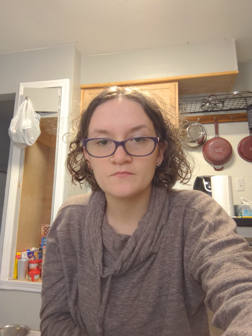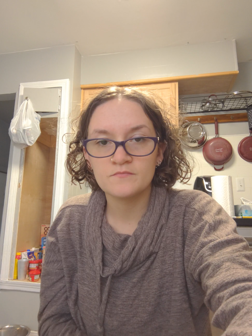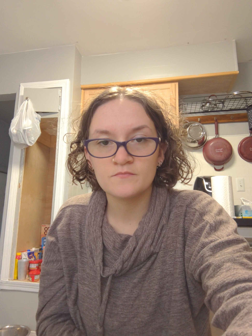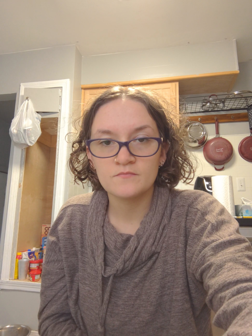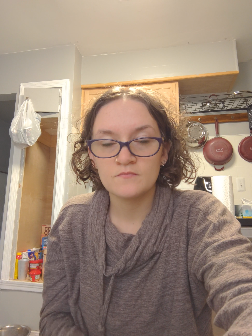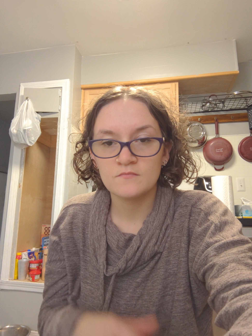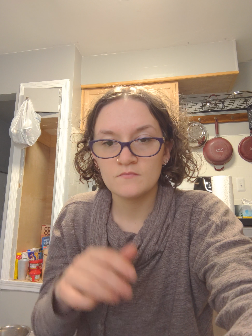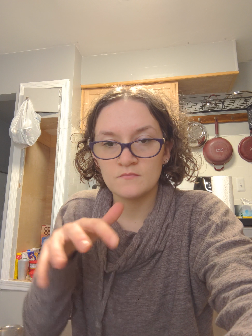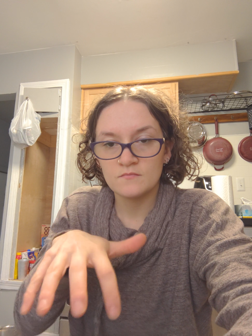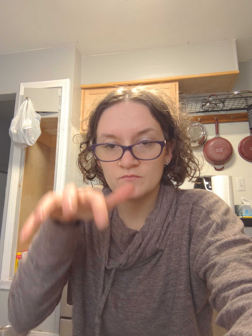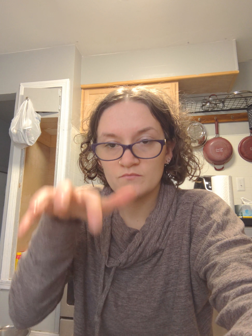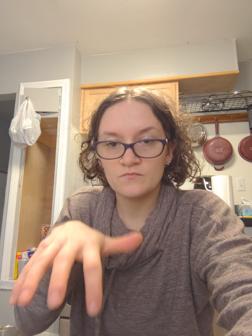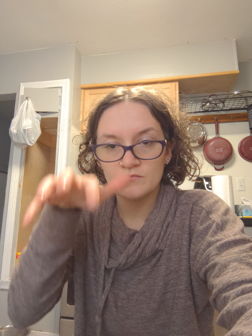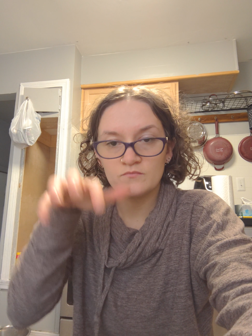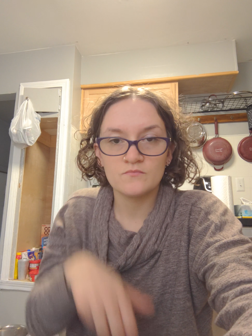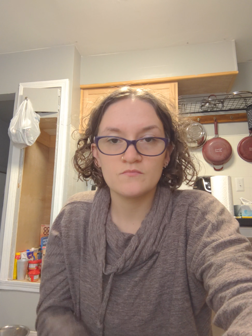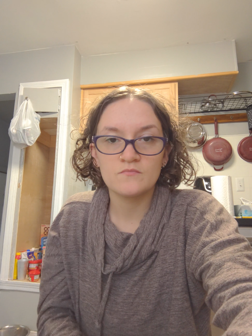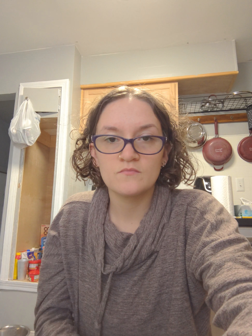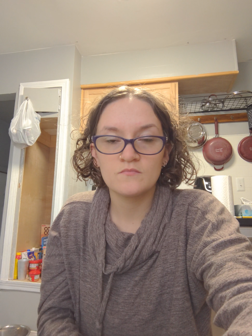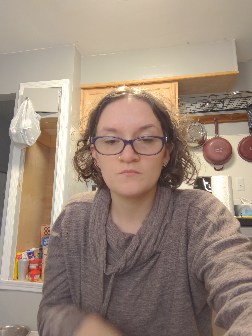alligator